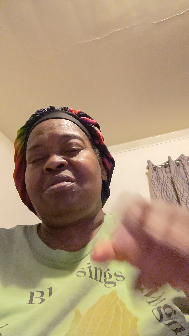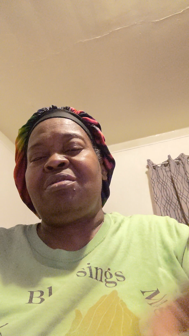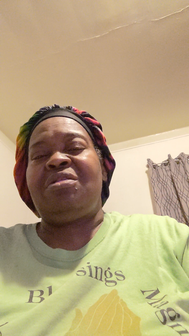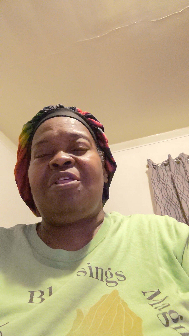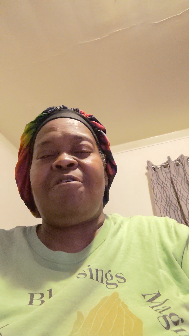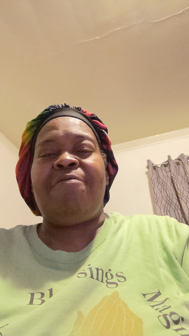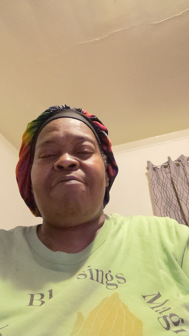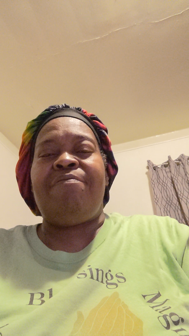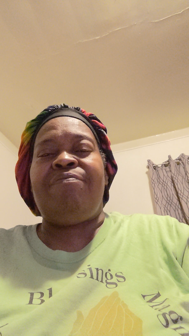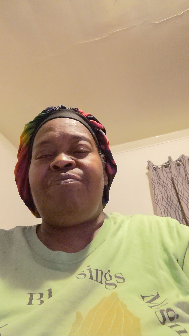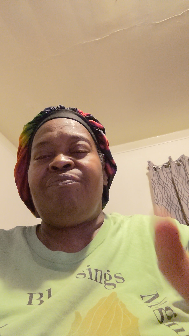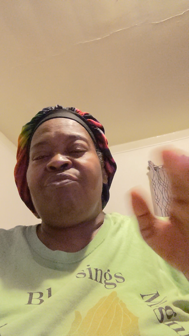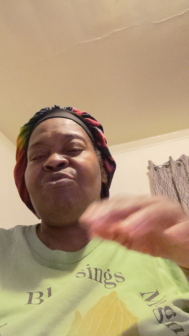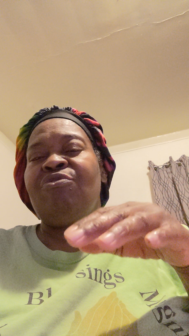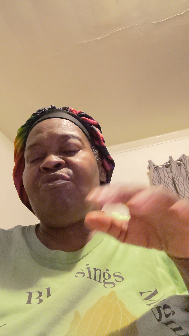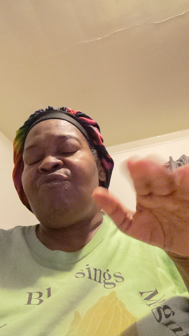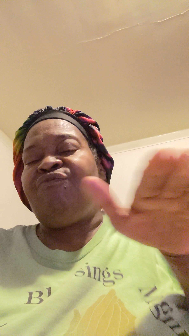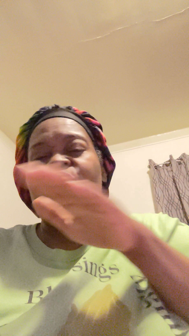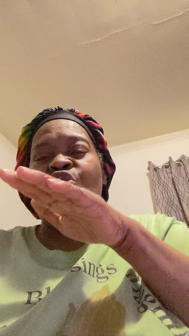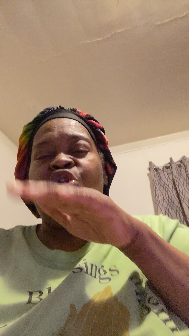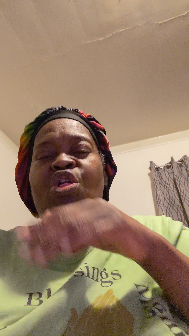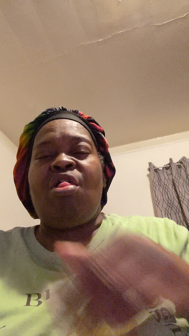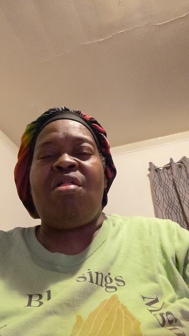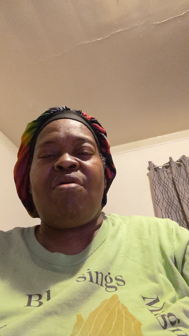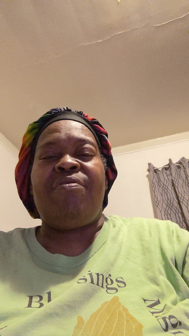full